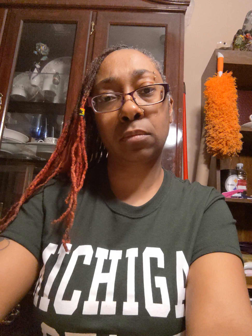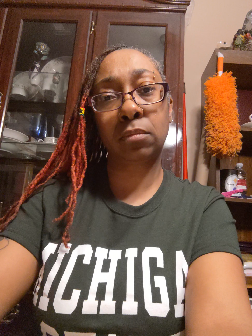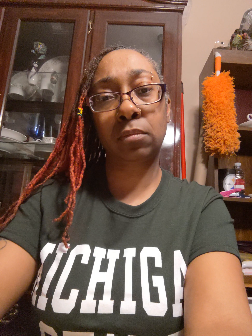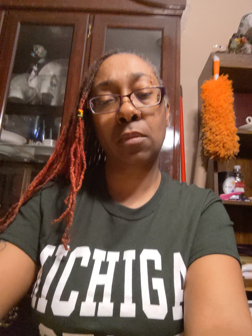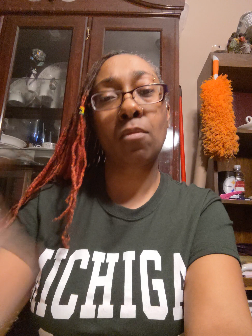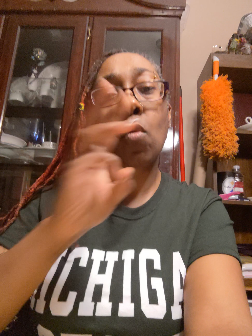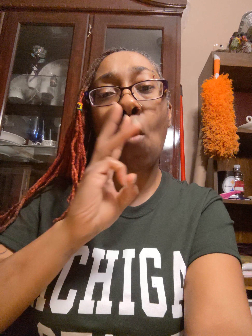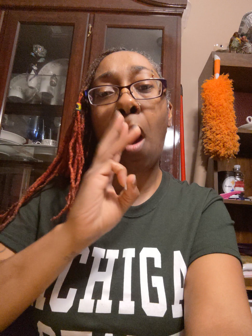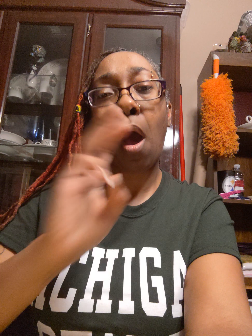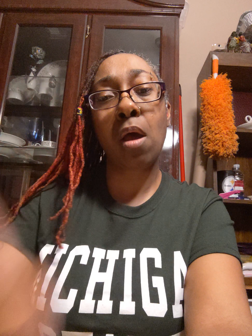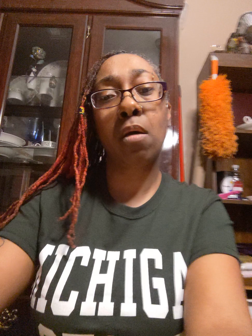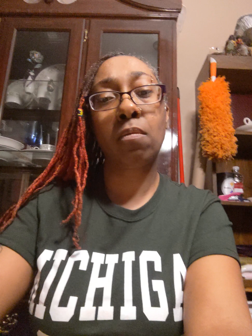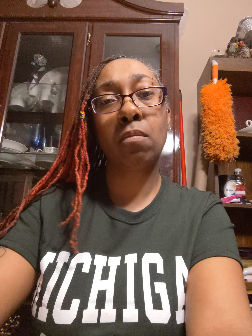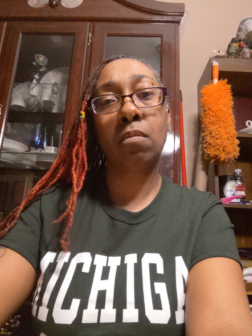water